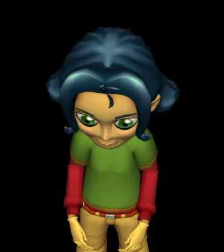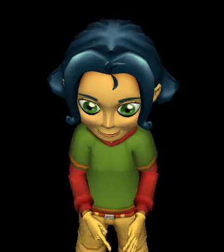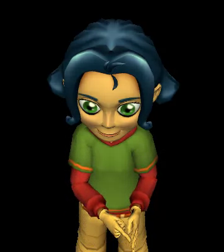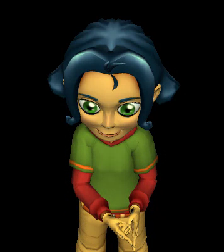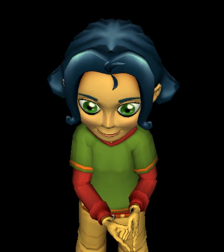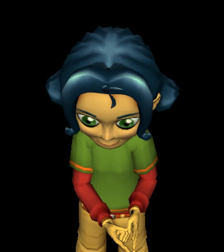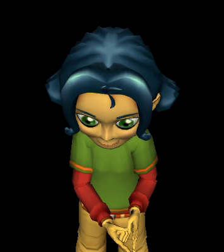موسم